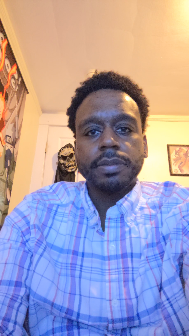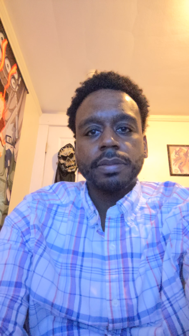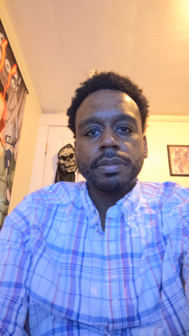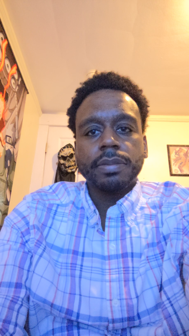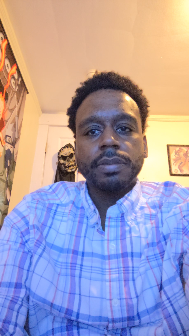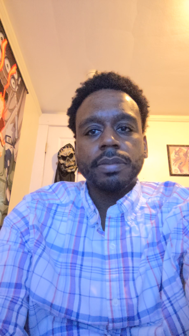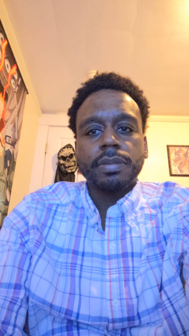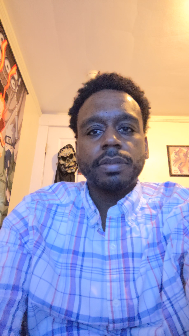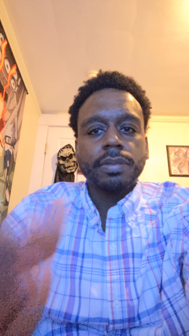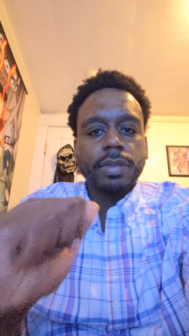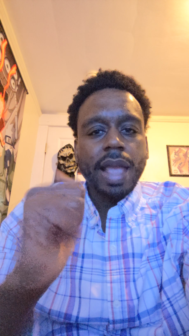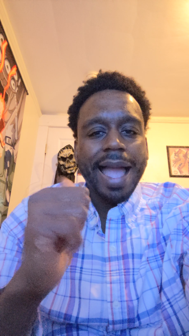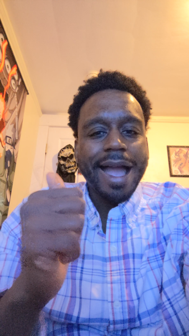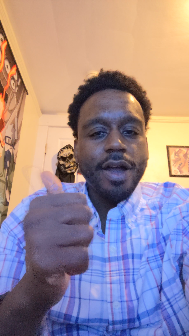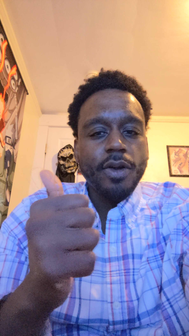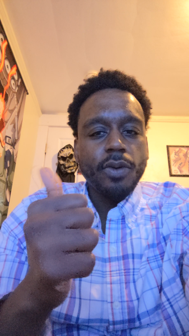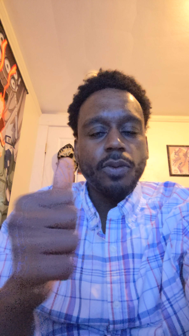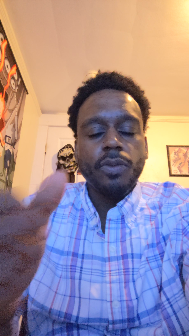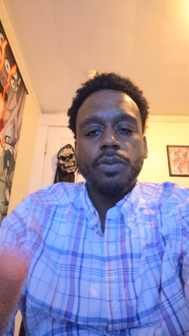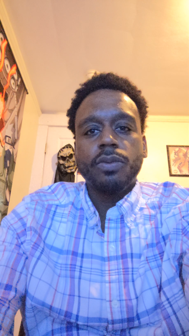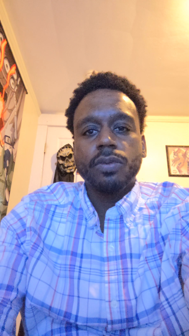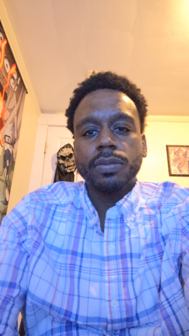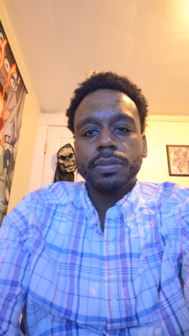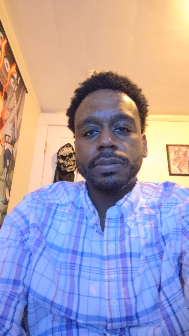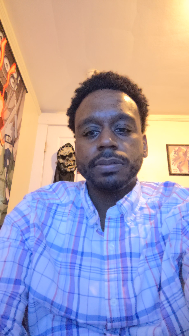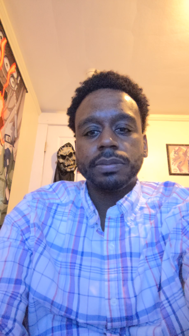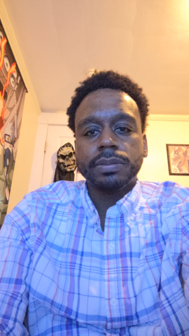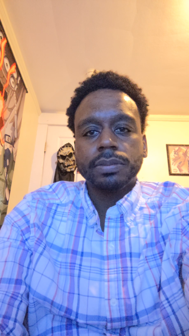how